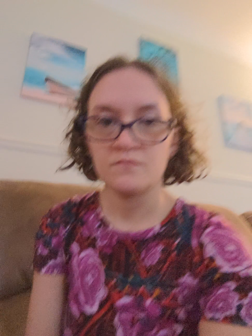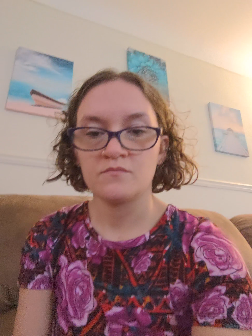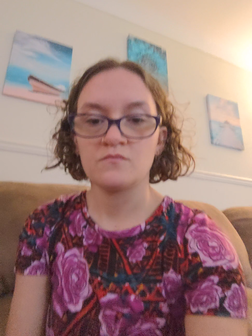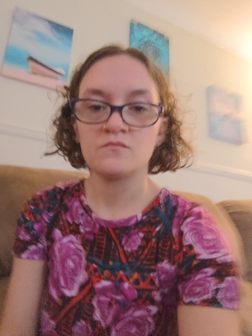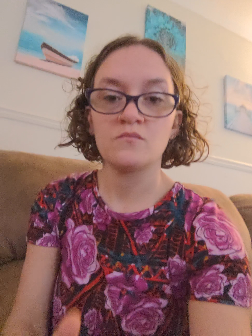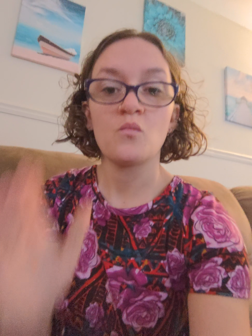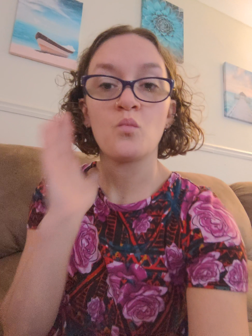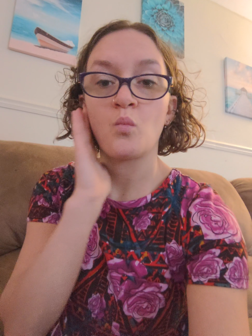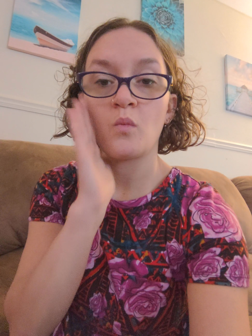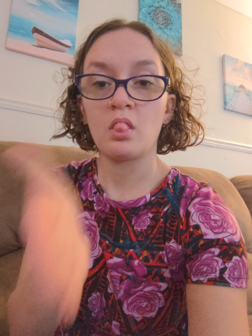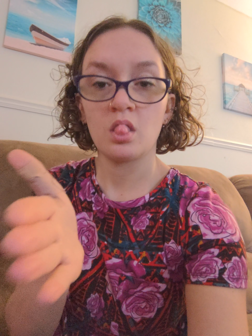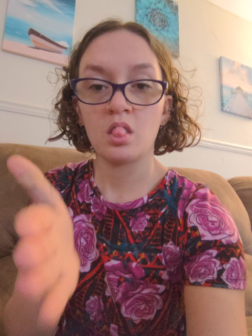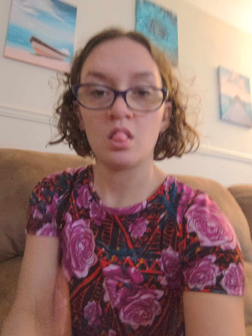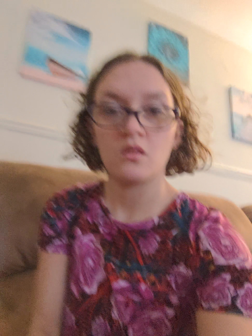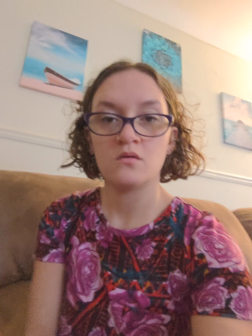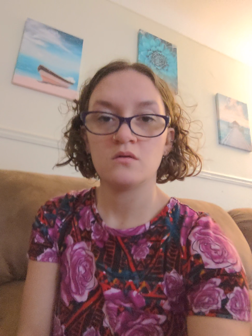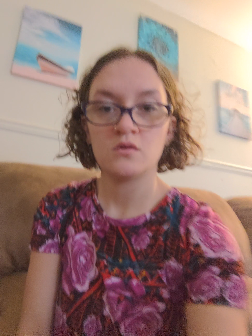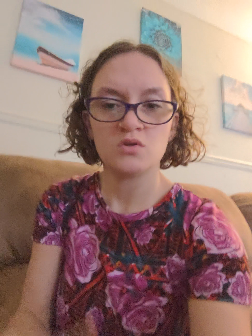will